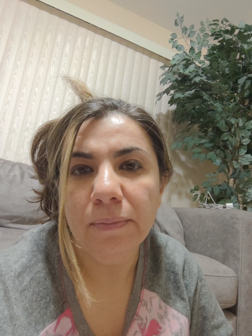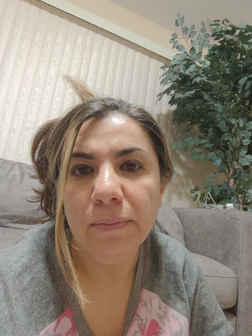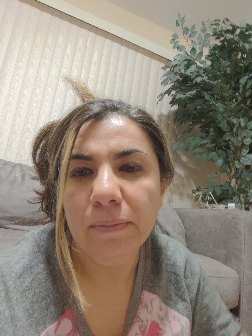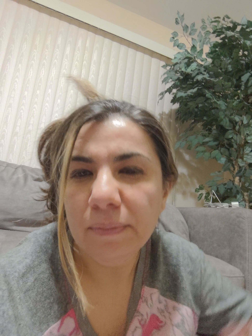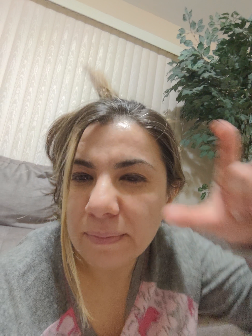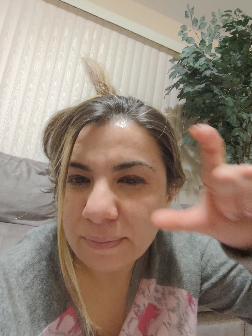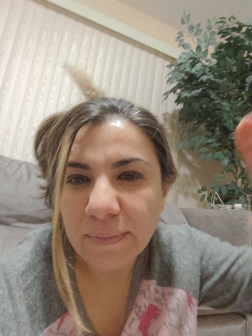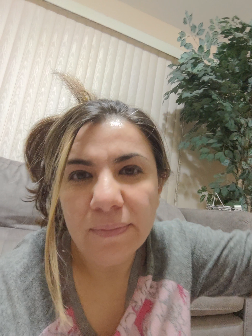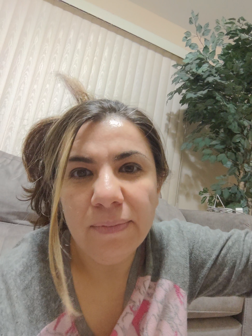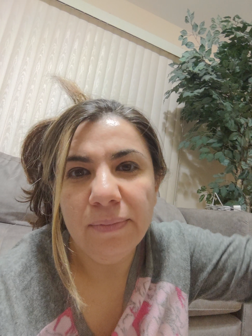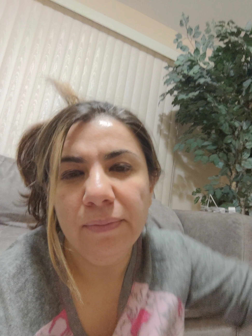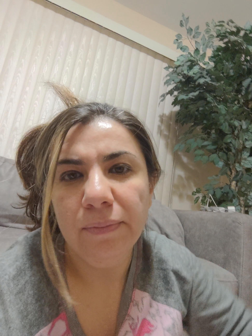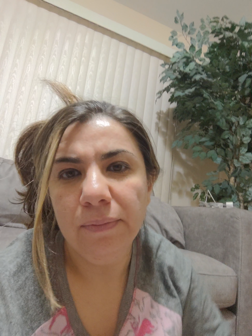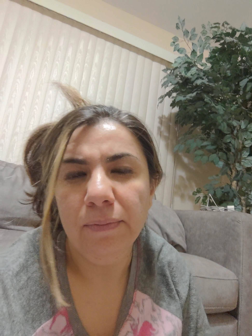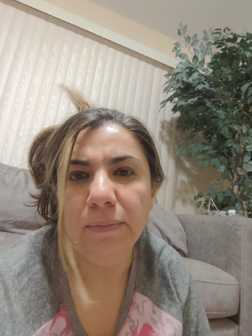moon